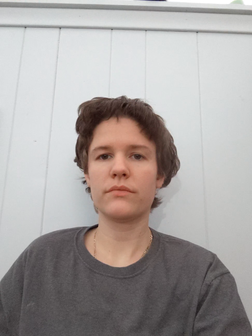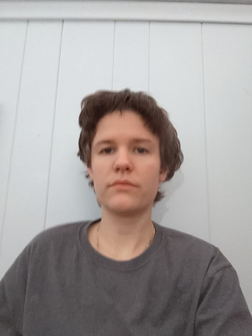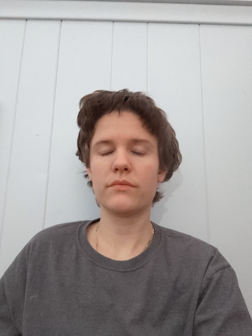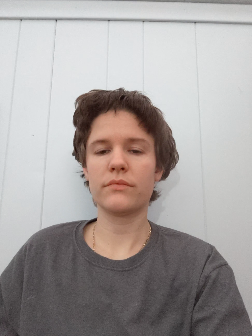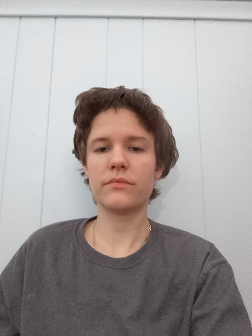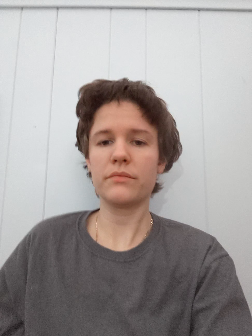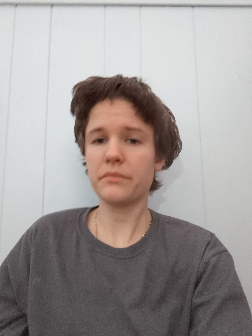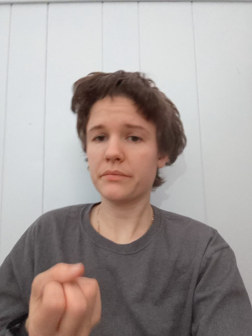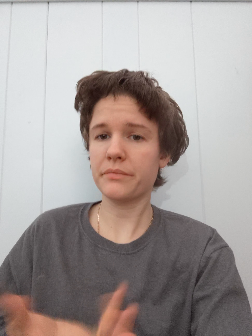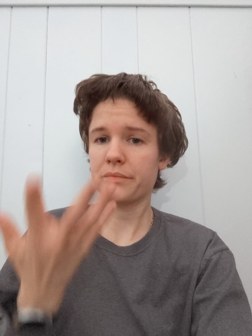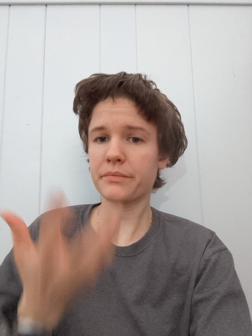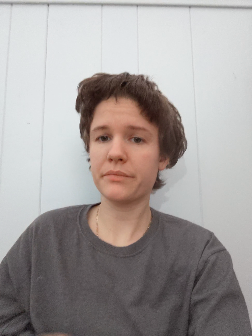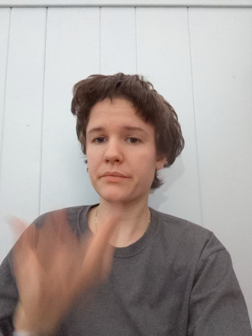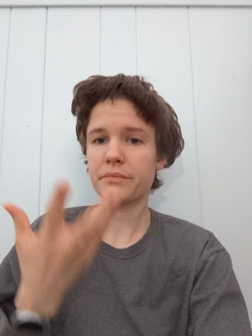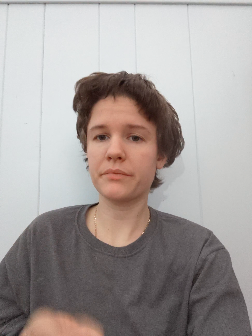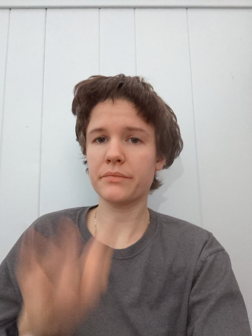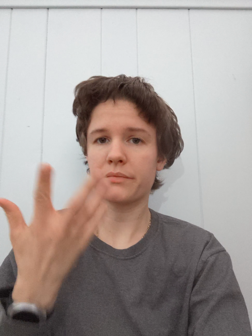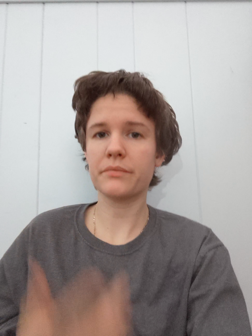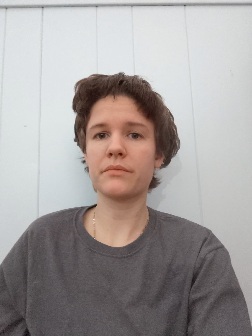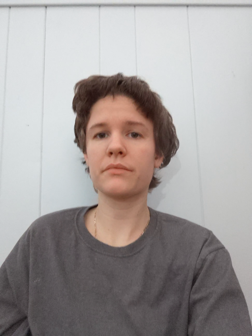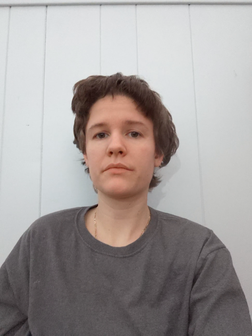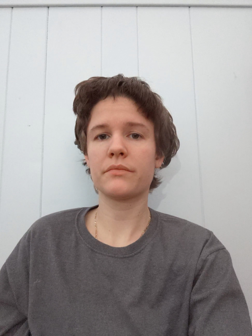many